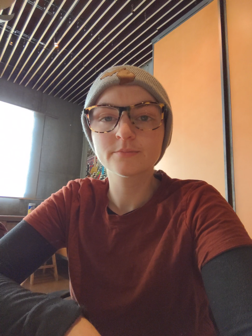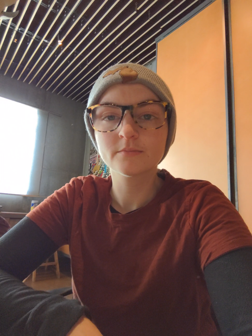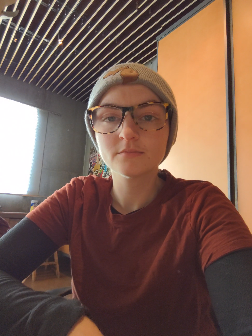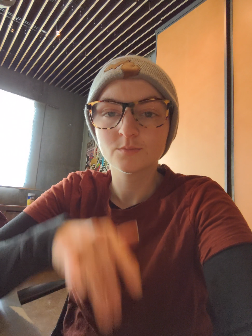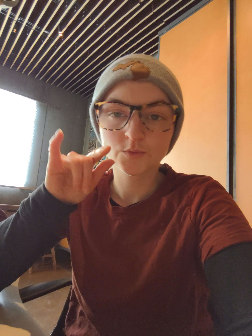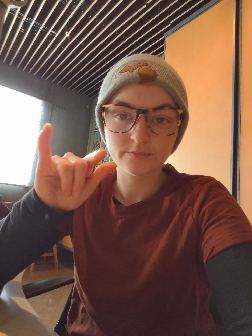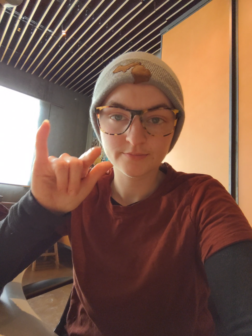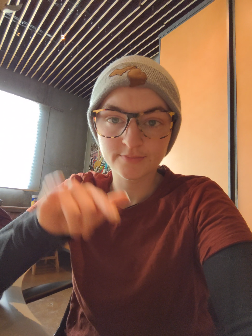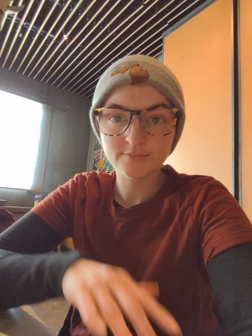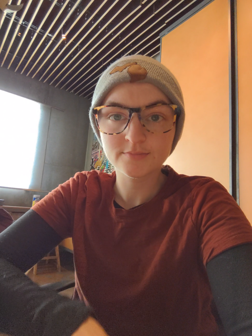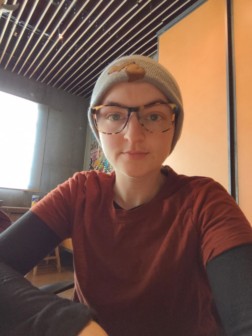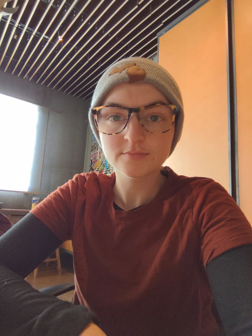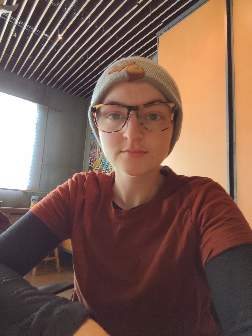airplane